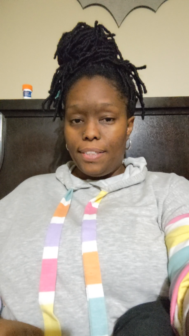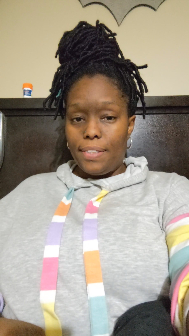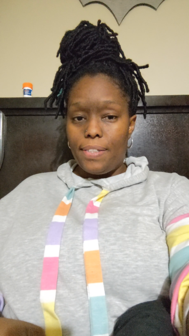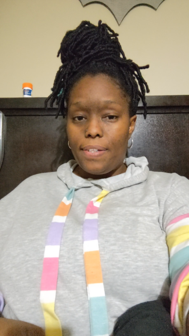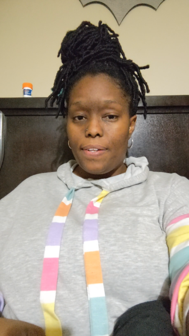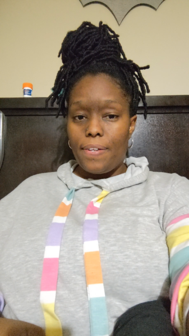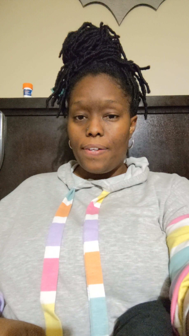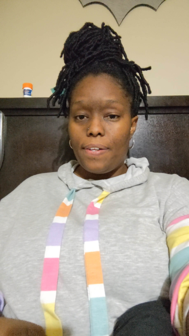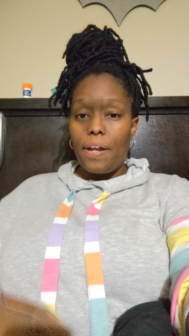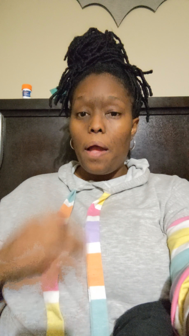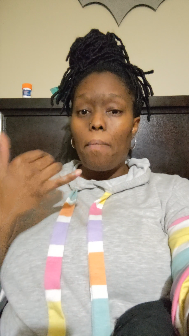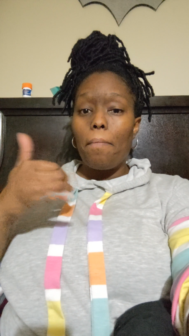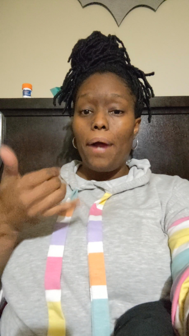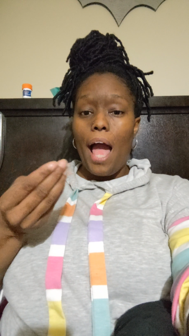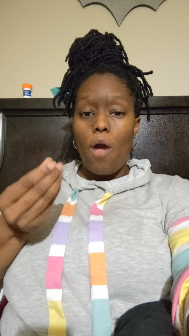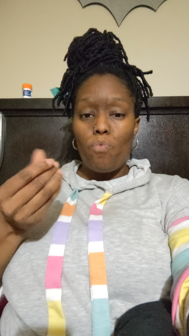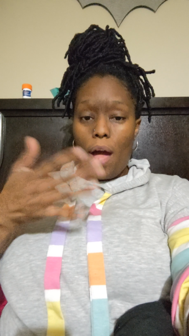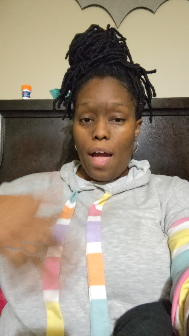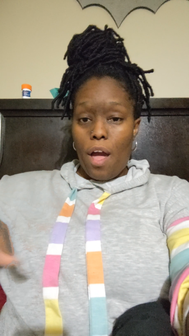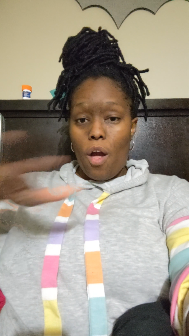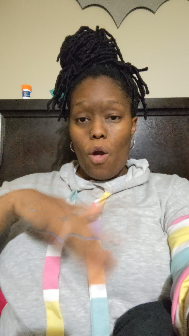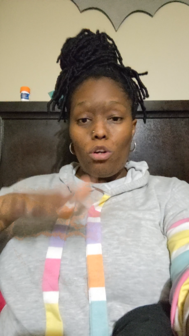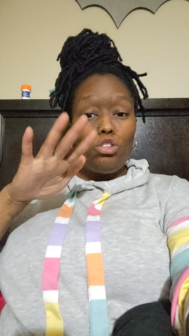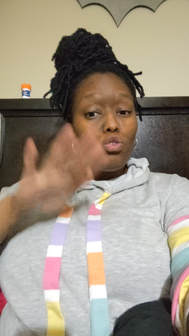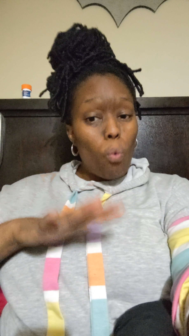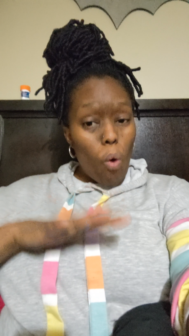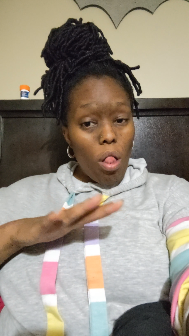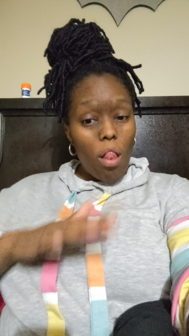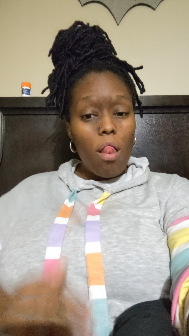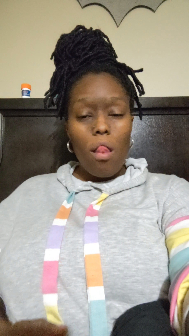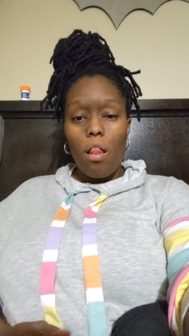playground